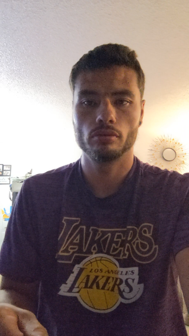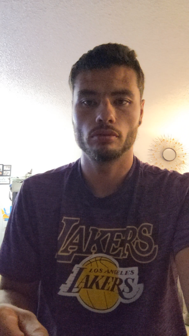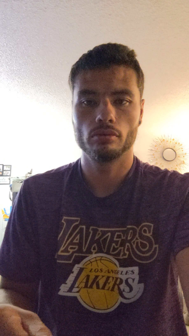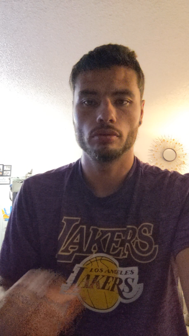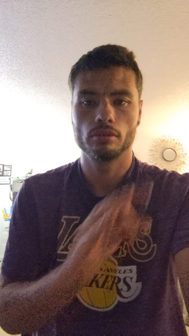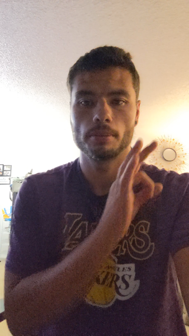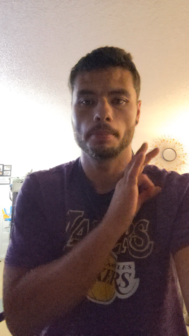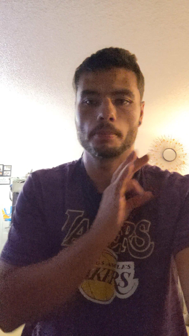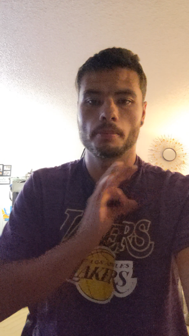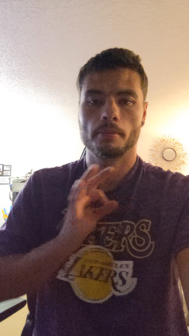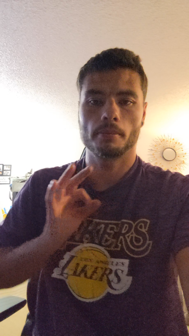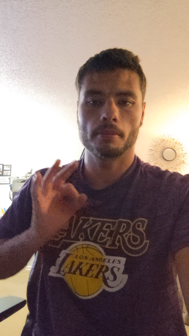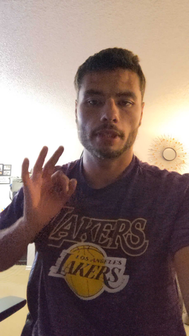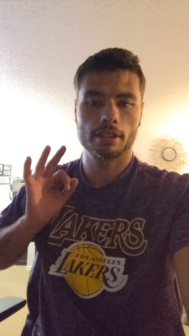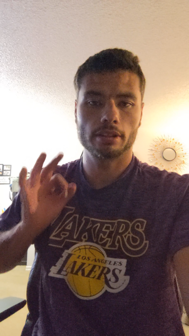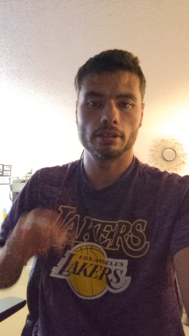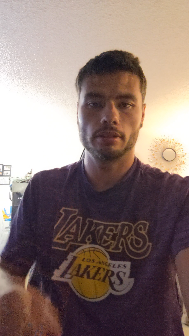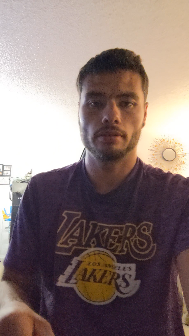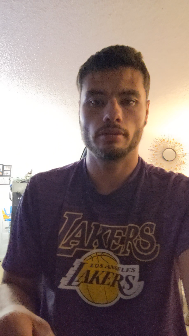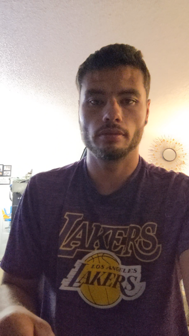beads